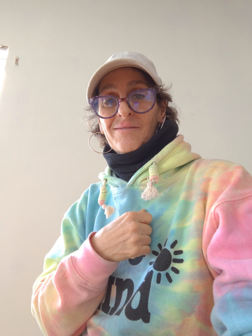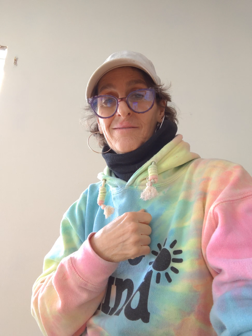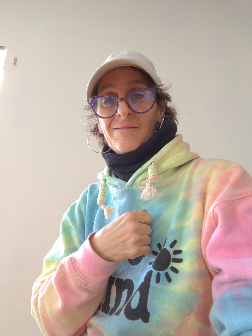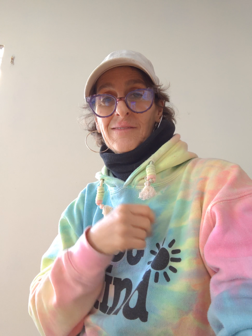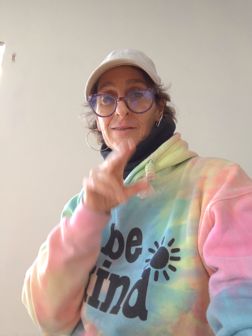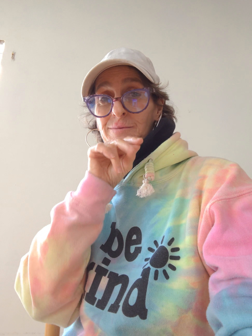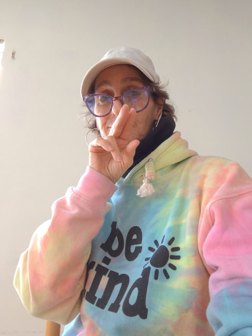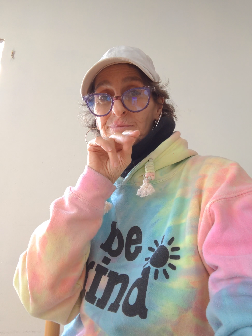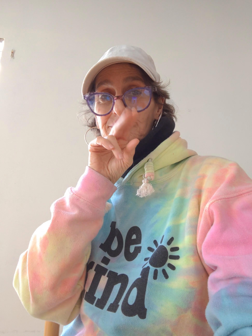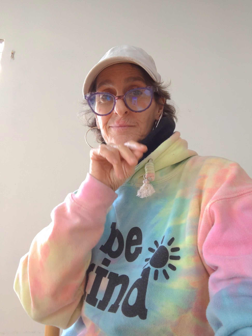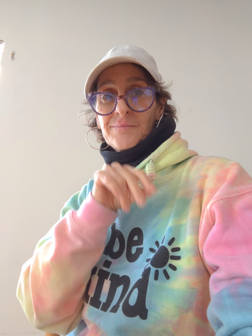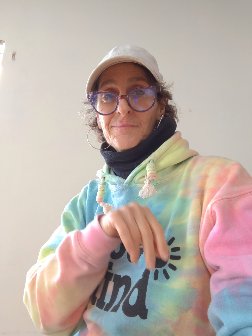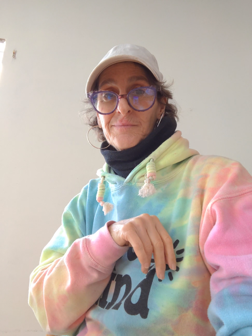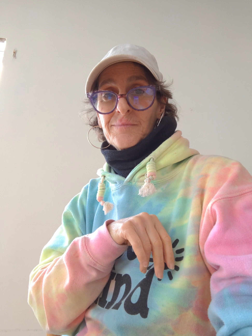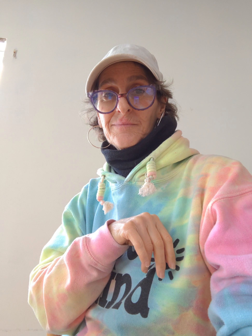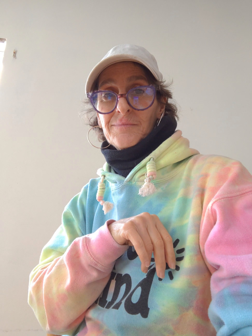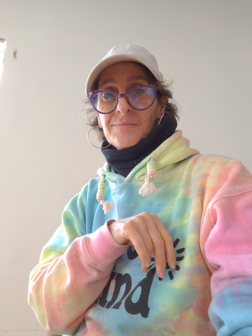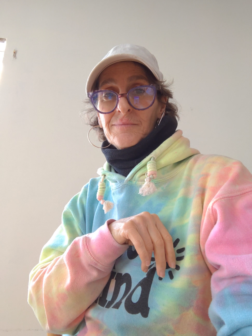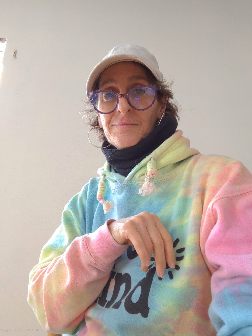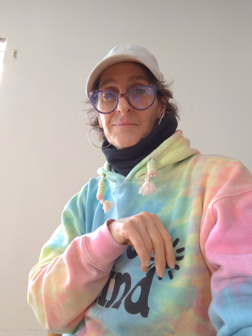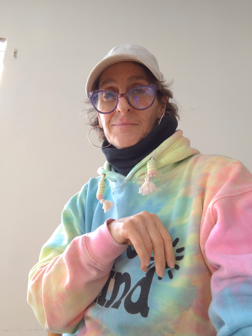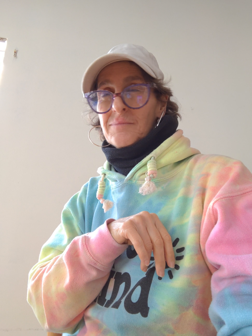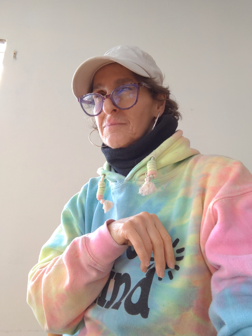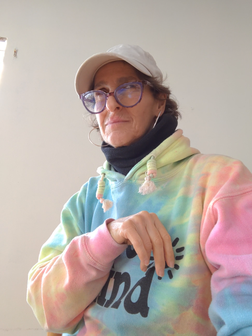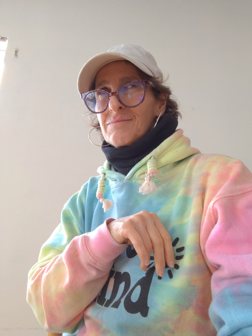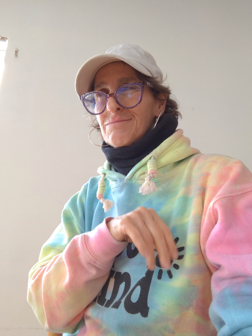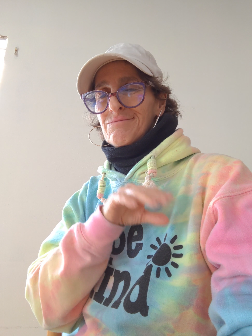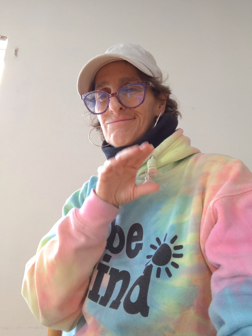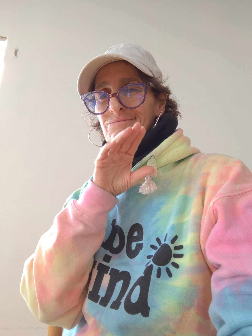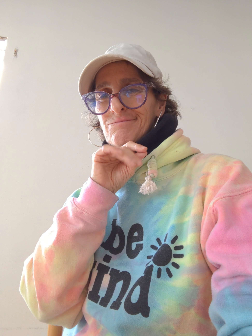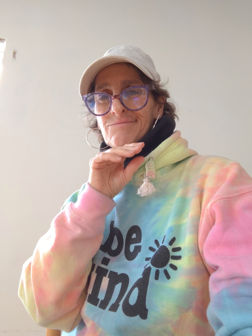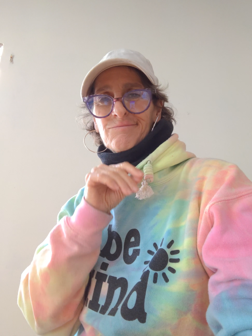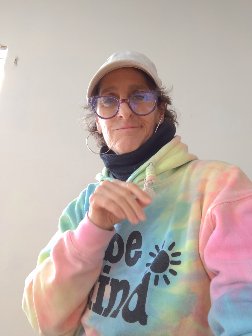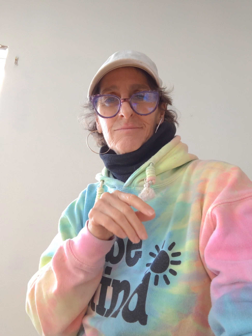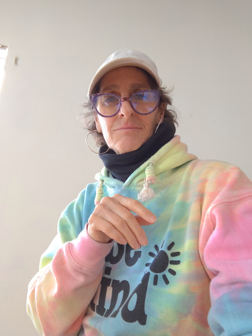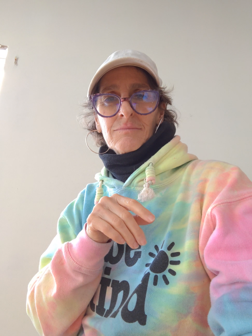goose